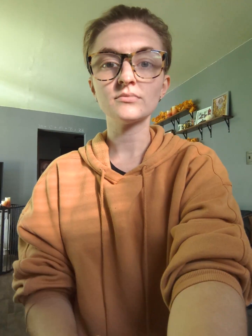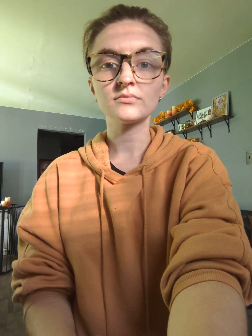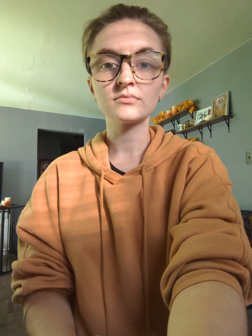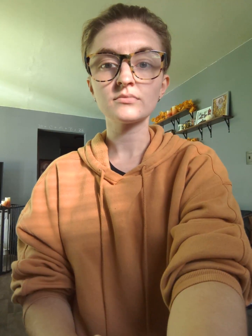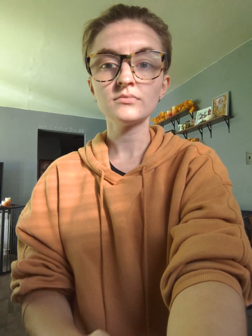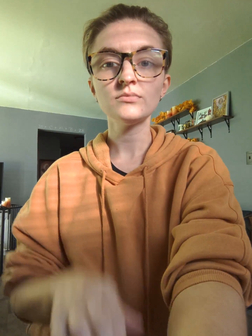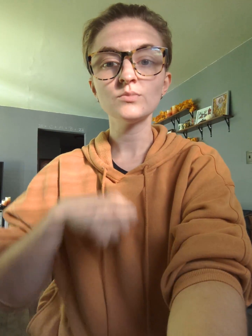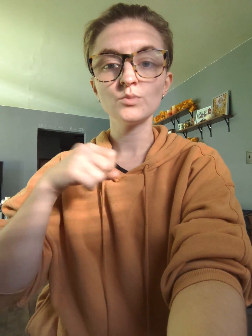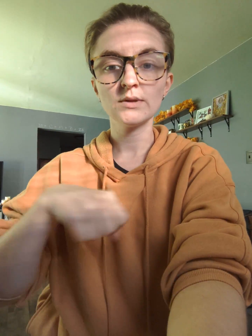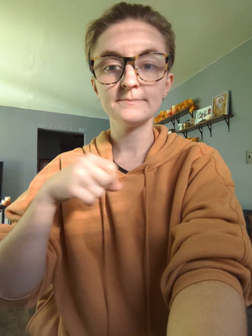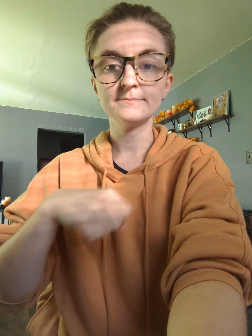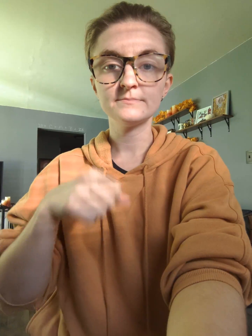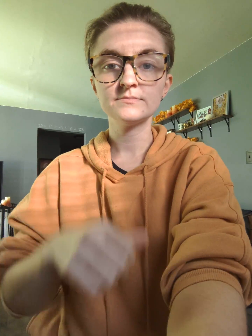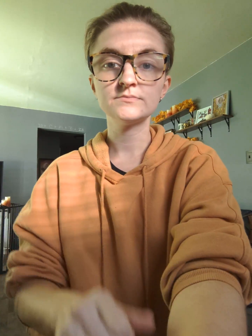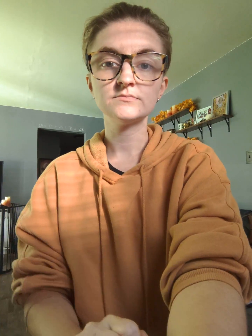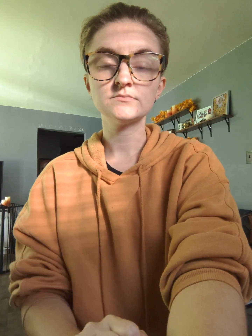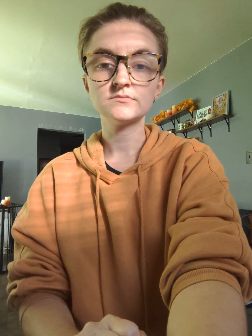bicycle